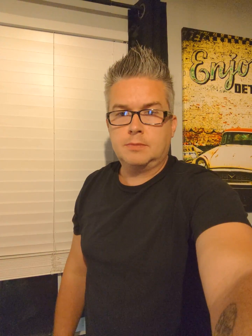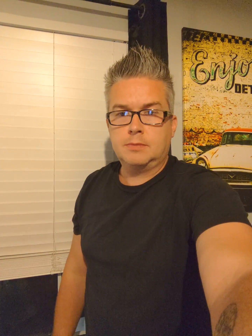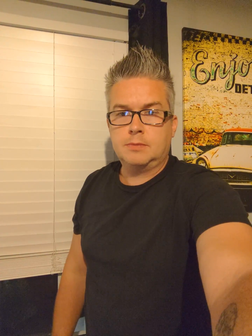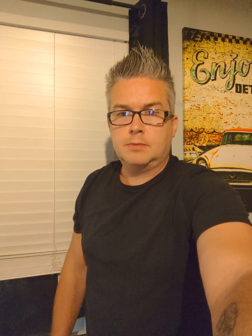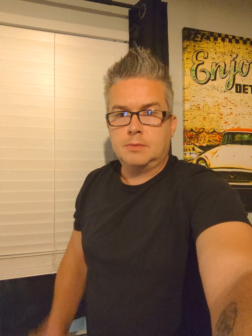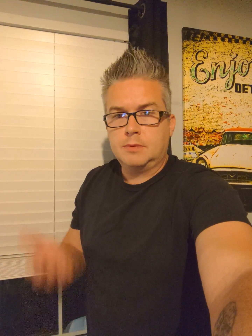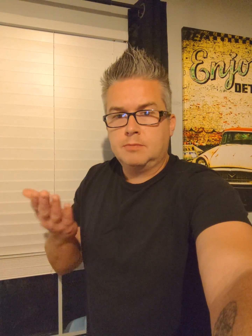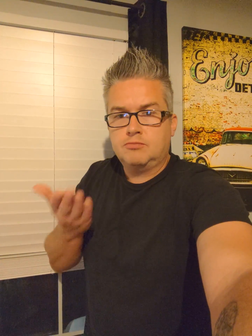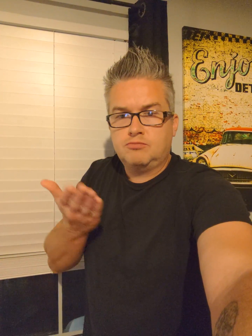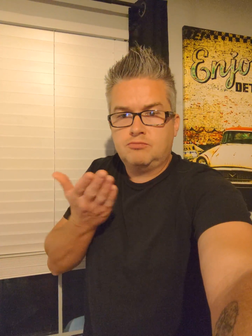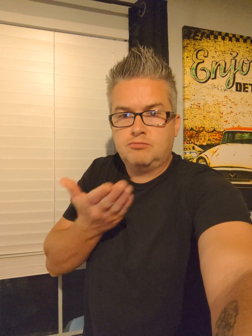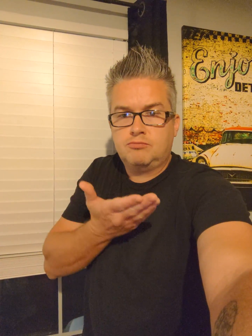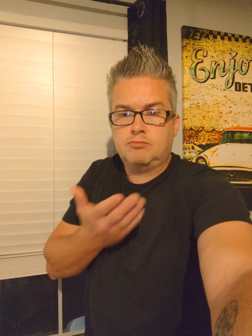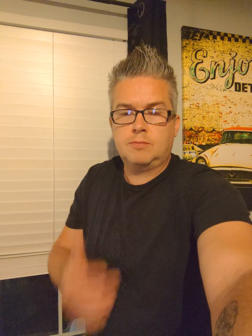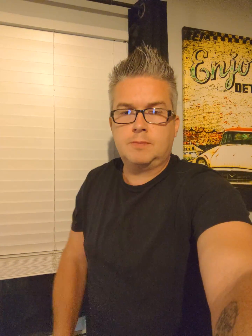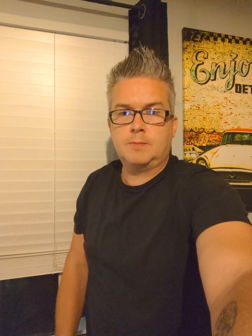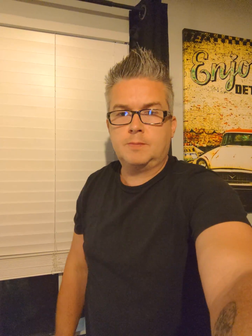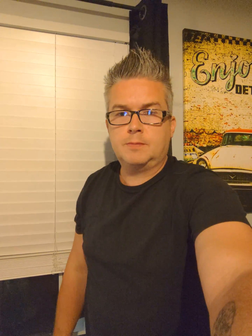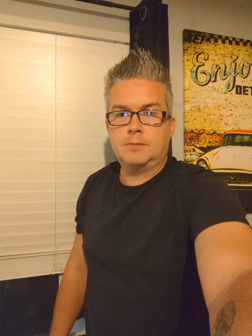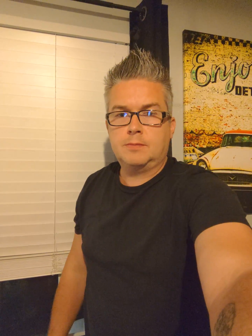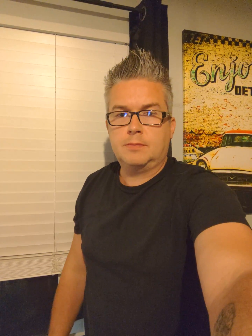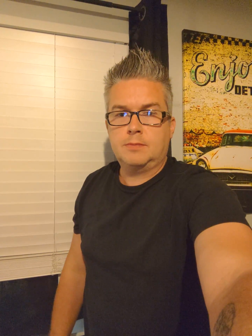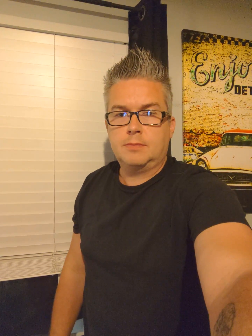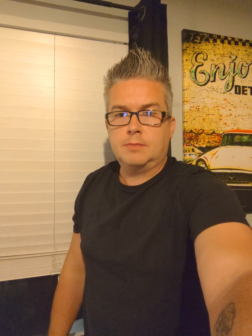carry